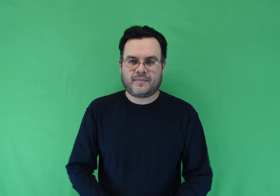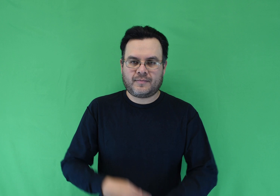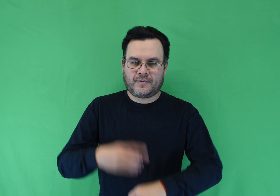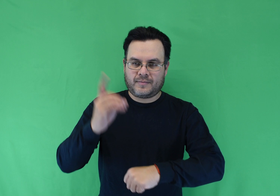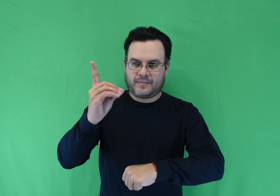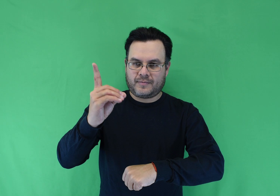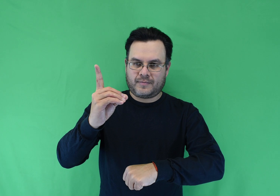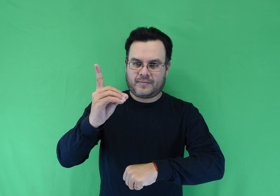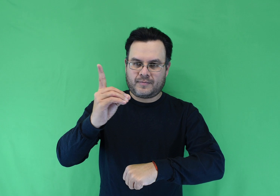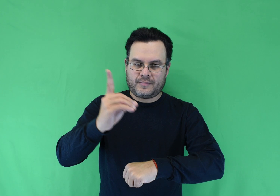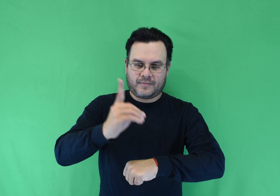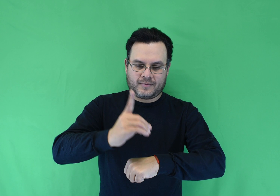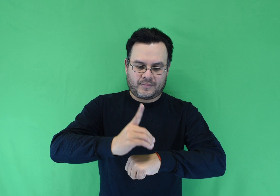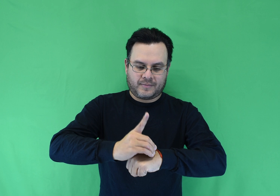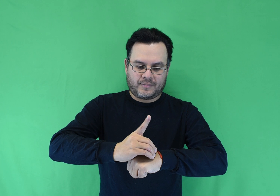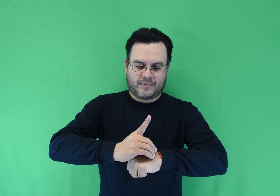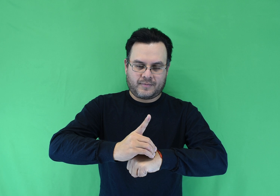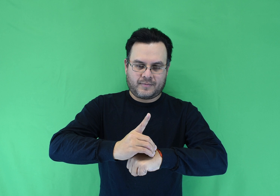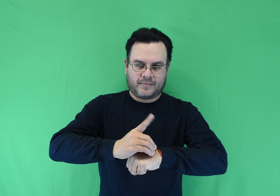día